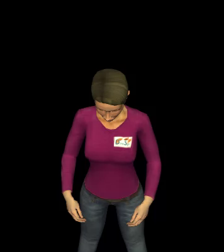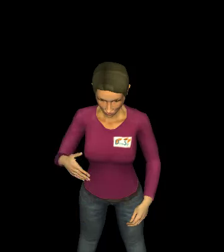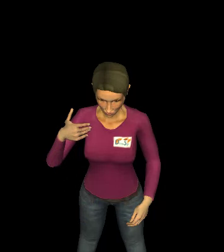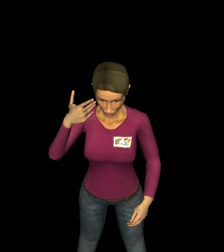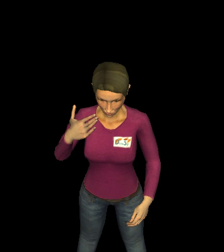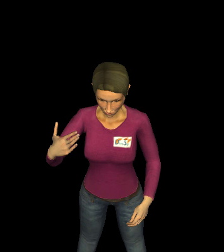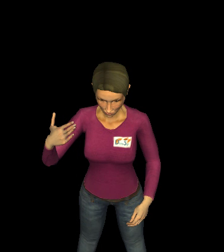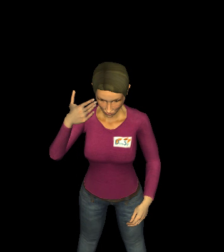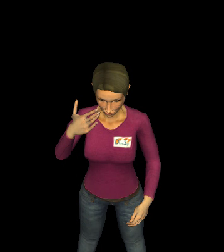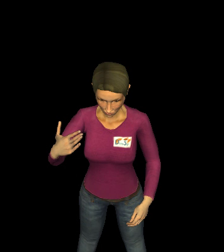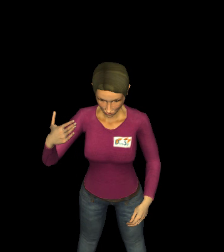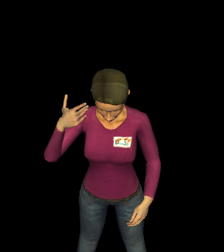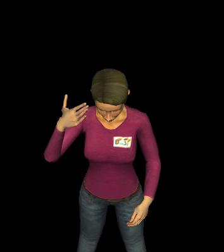حيوان